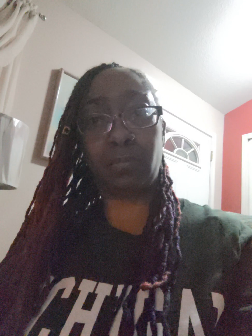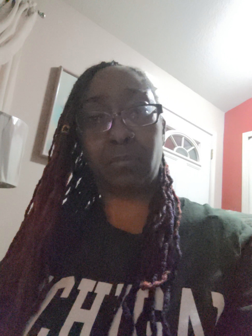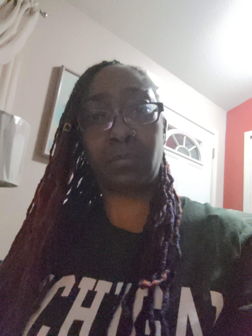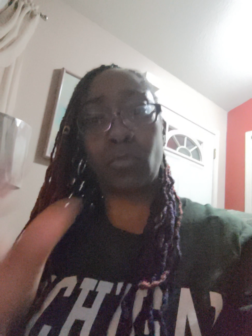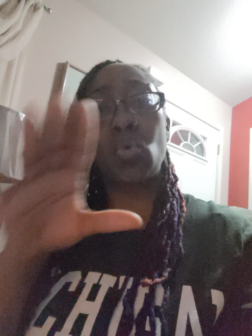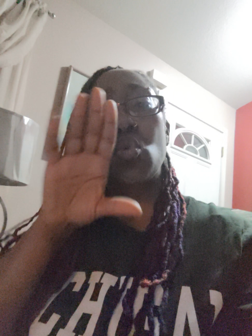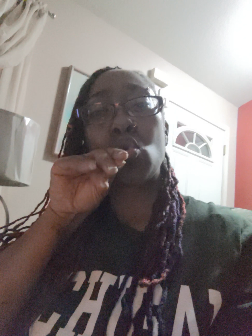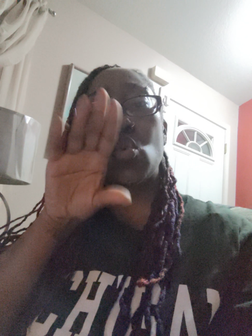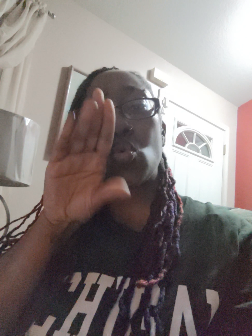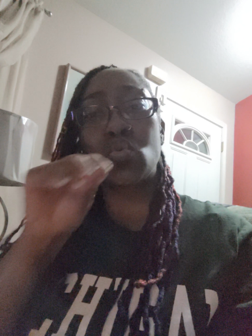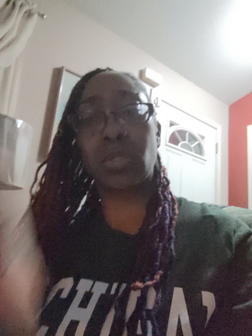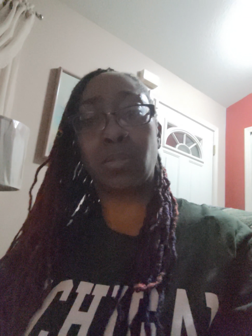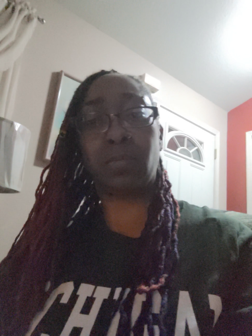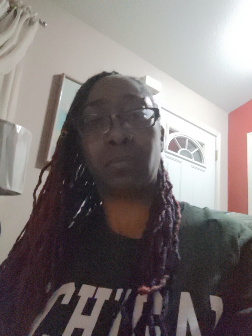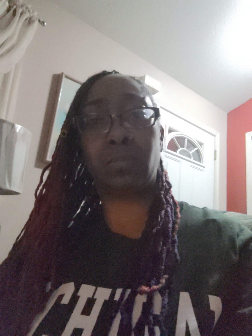goose